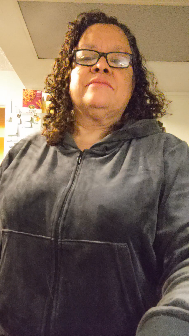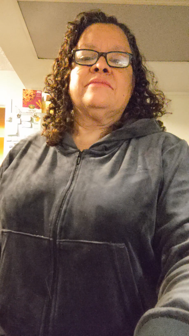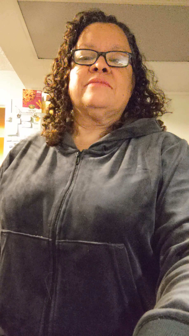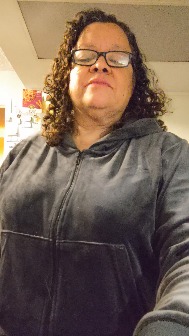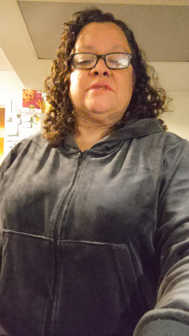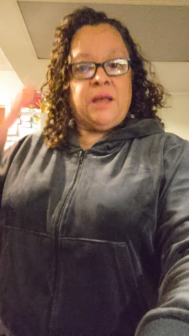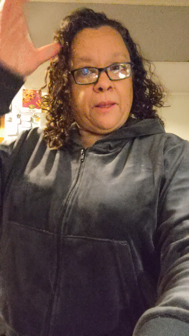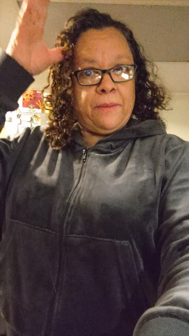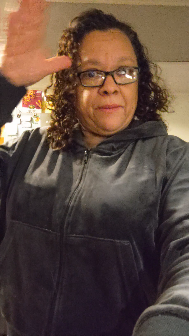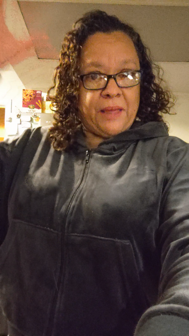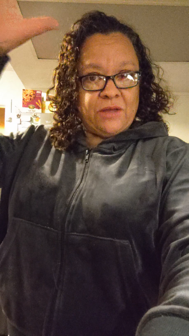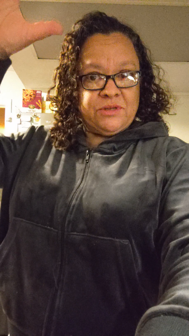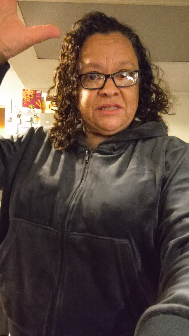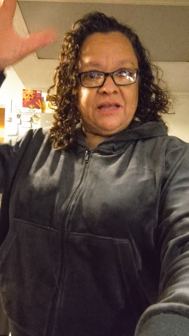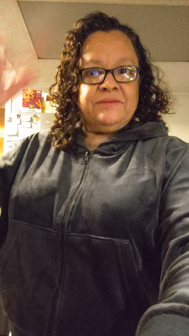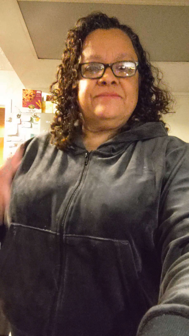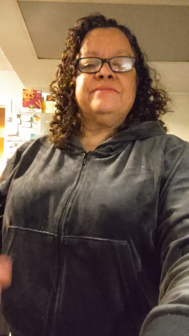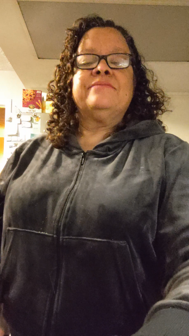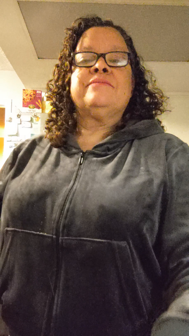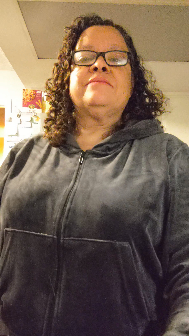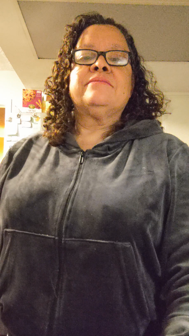moose